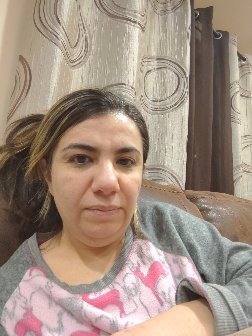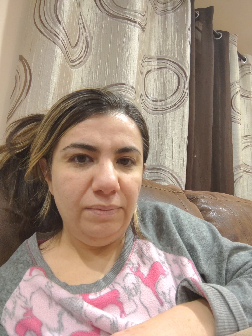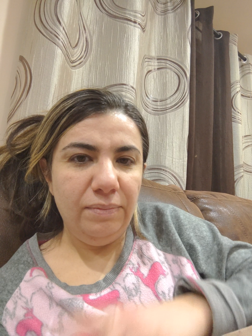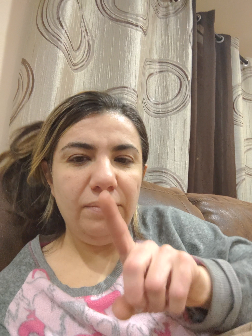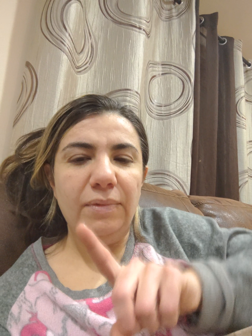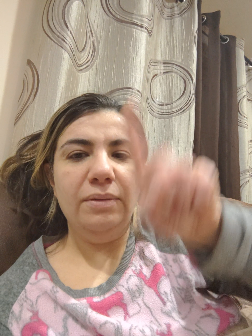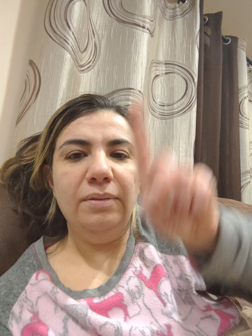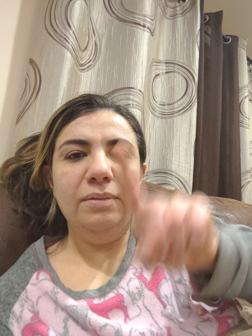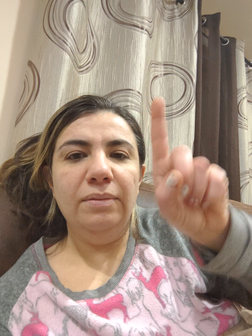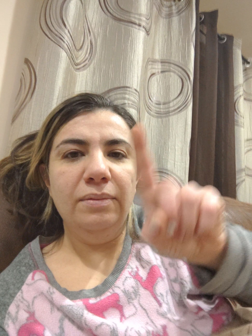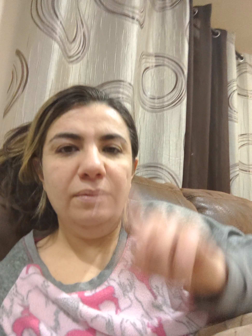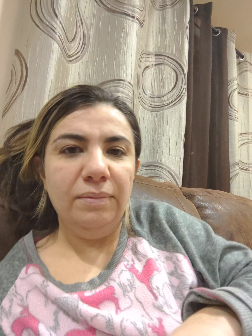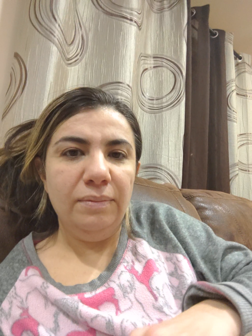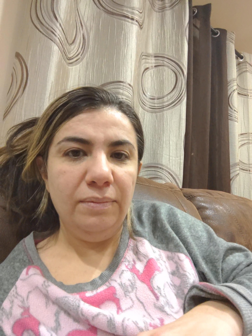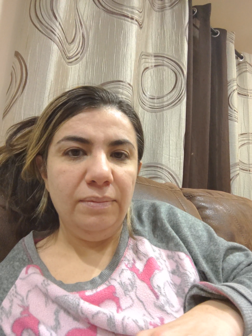stairs